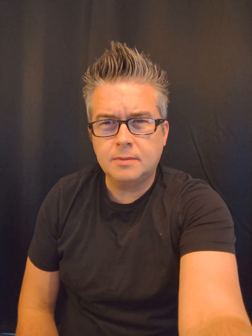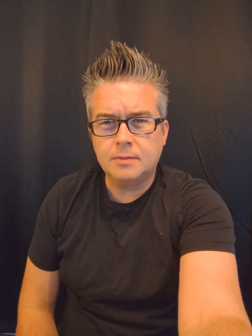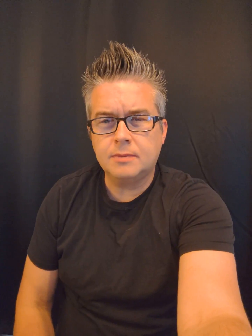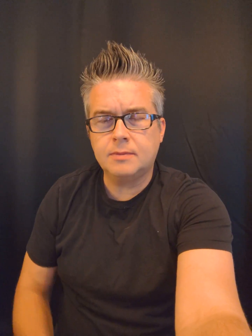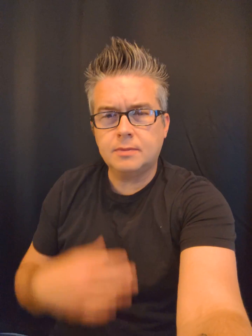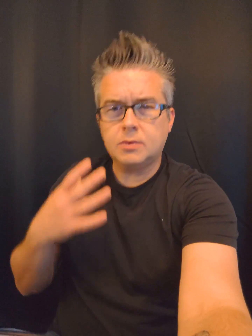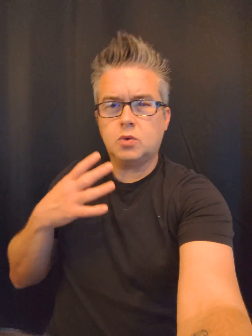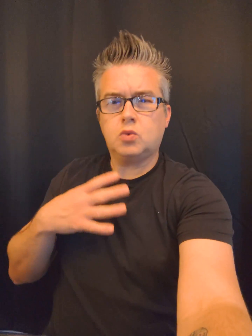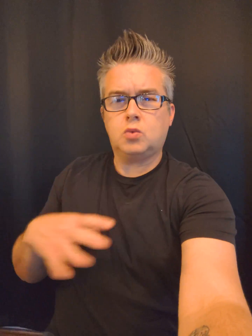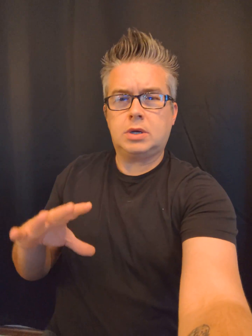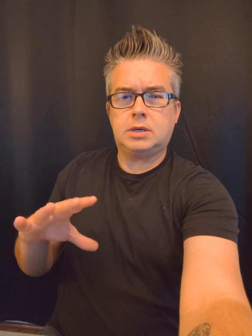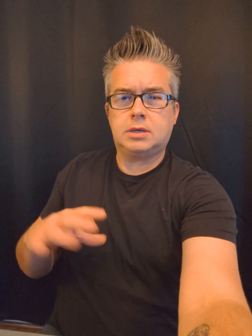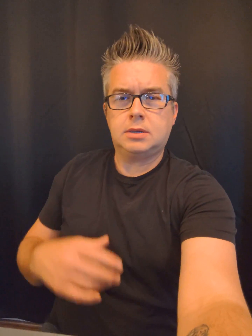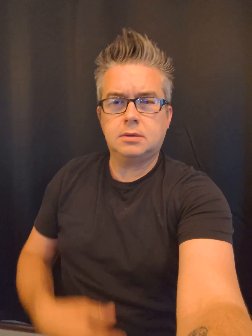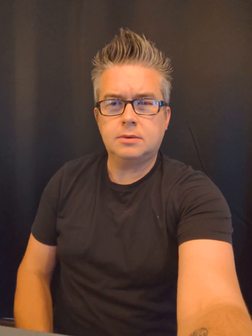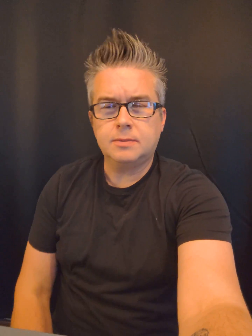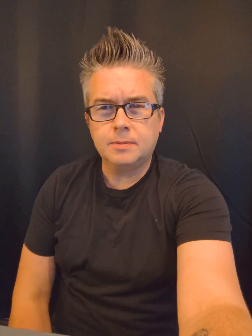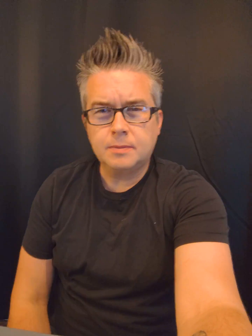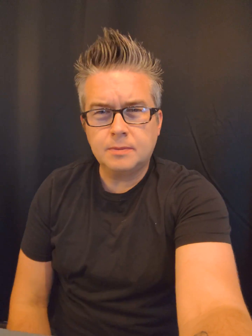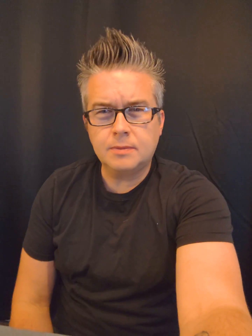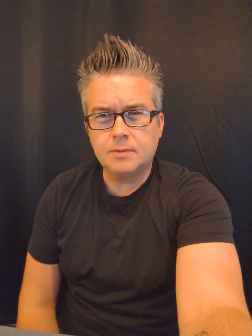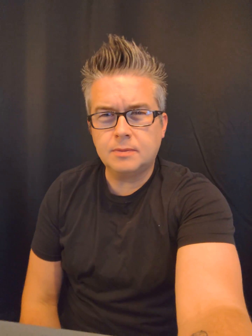dress